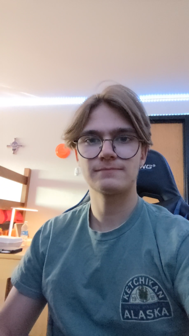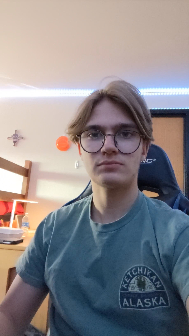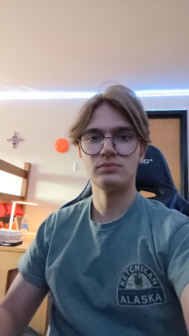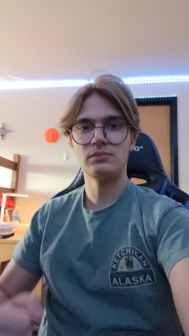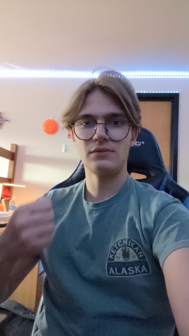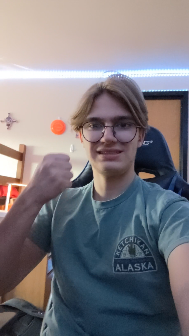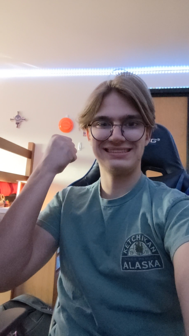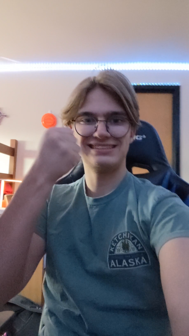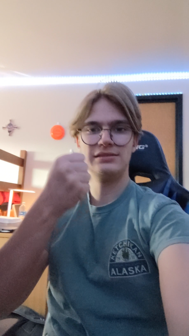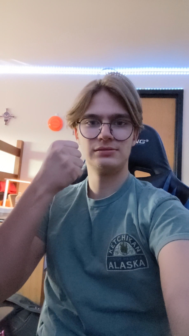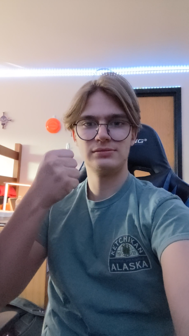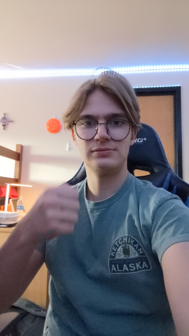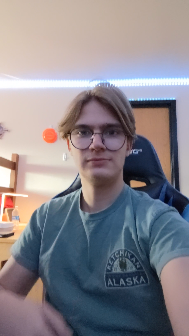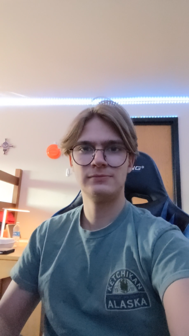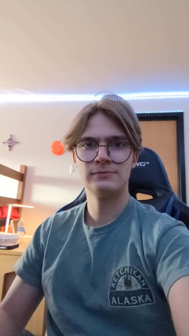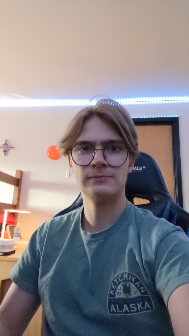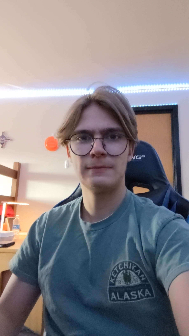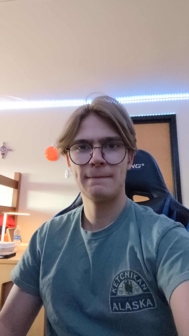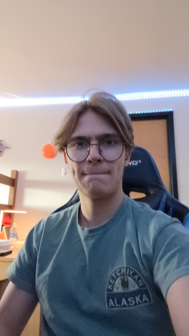hit